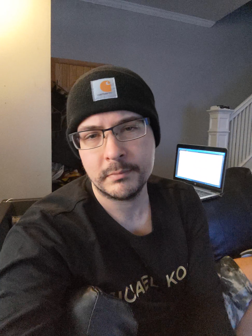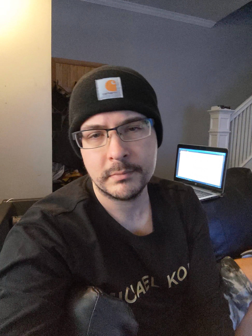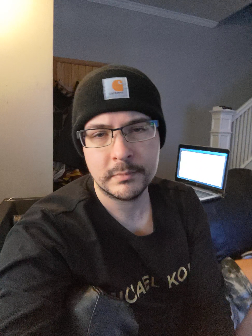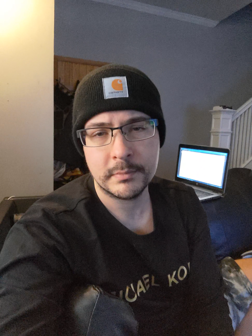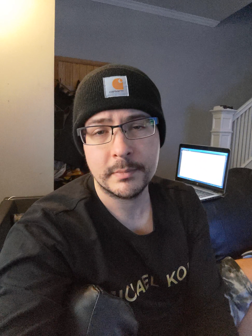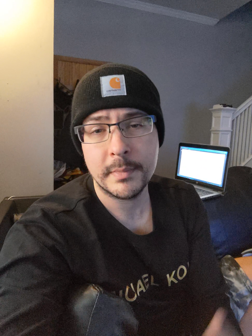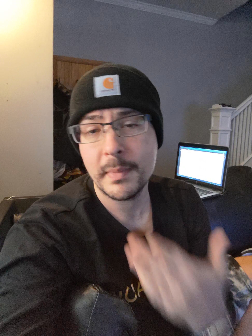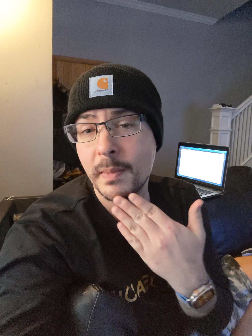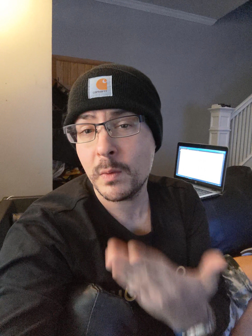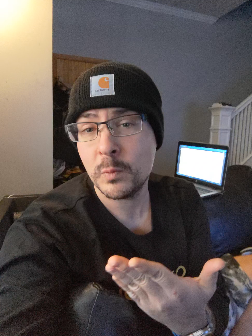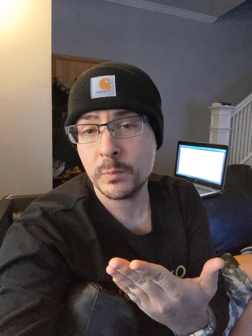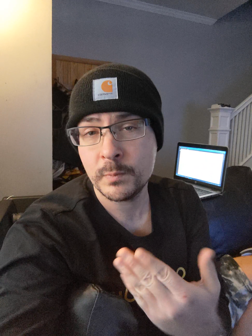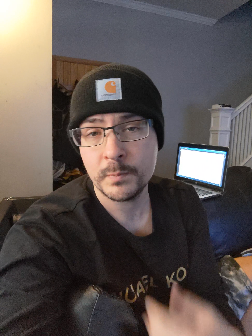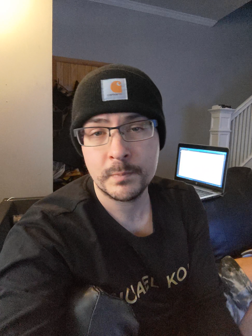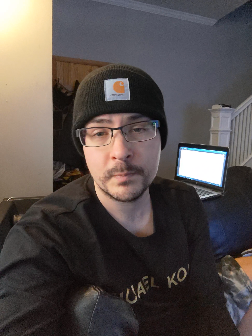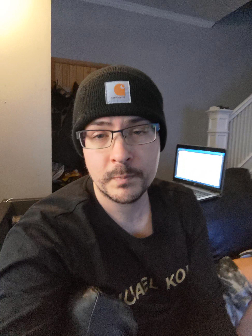thank you